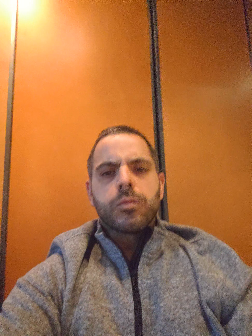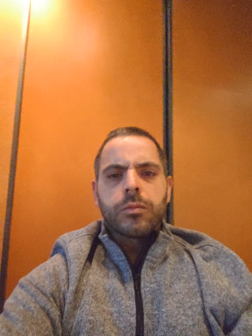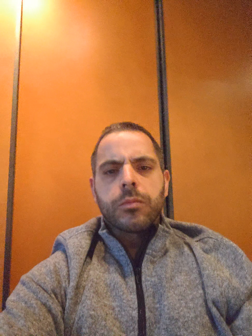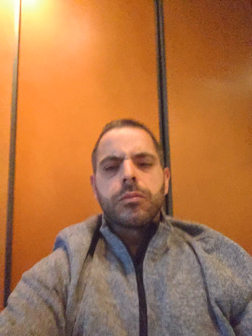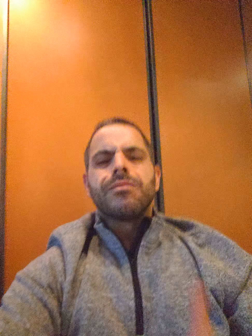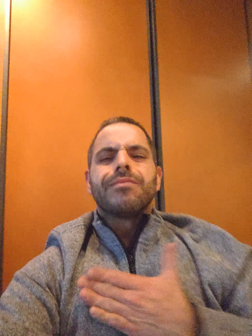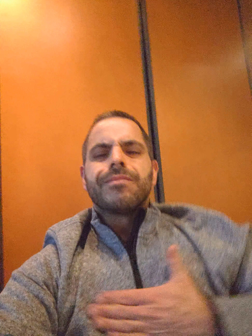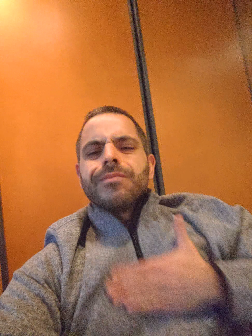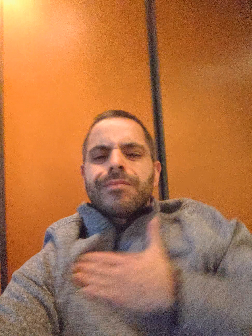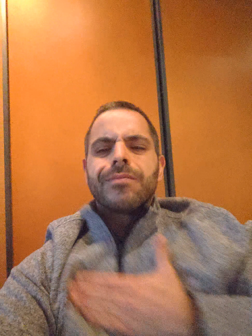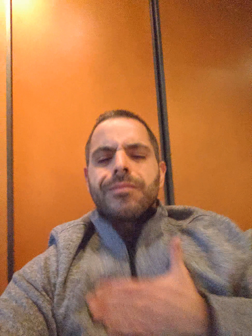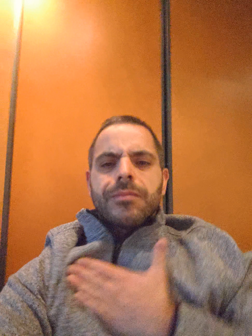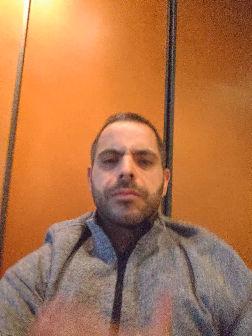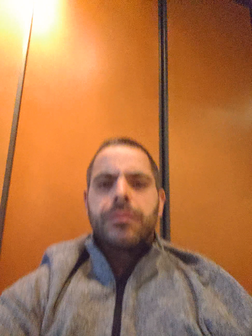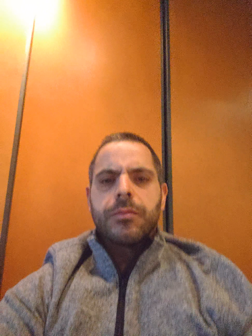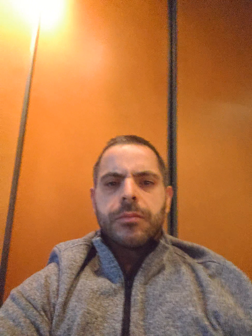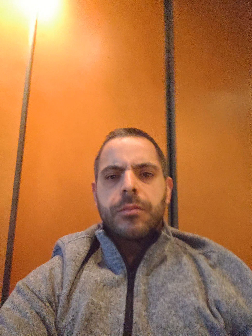please